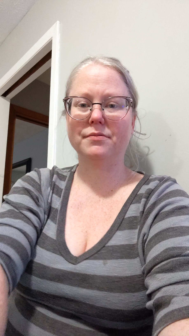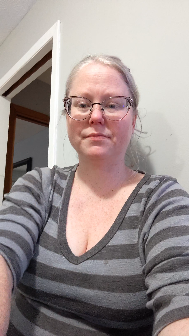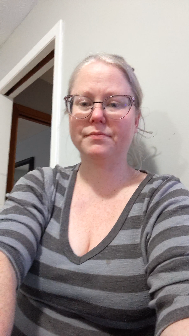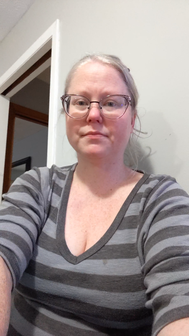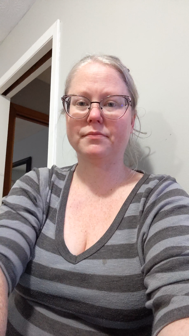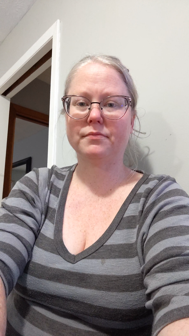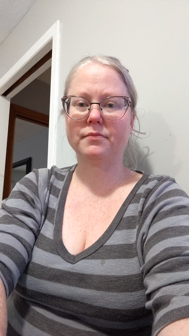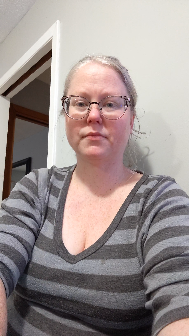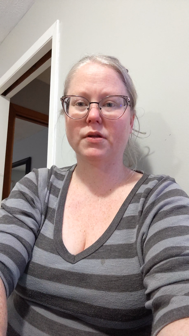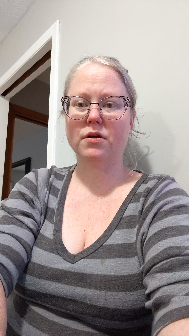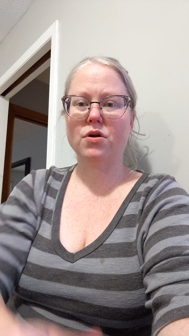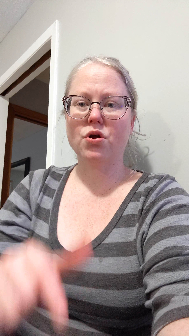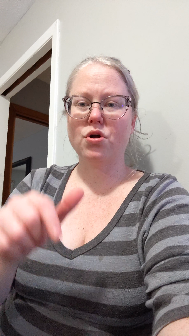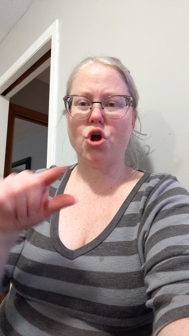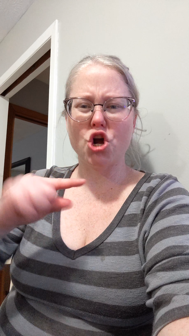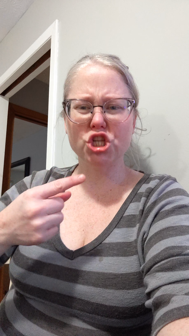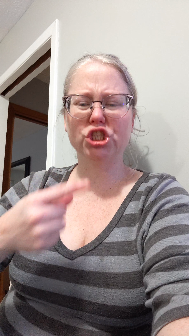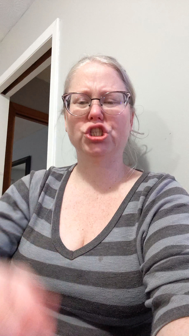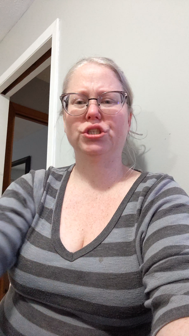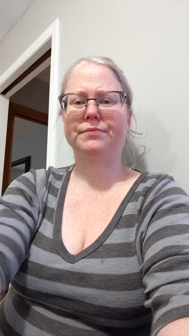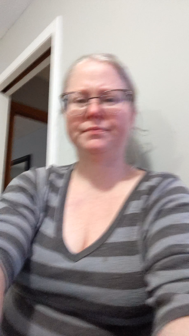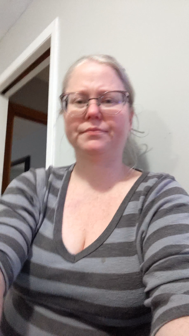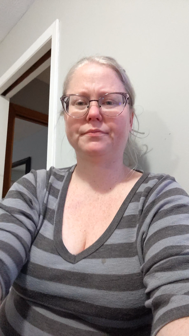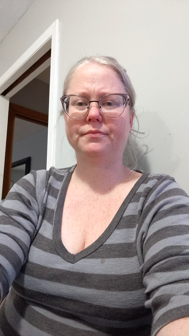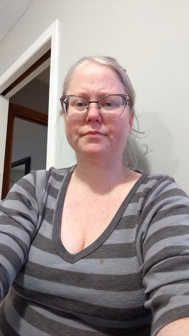hurt